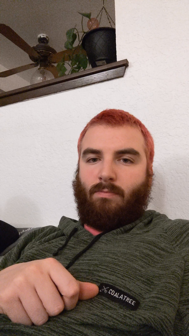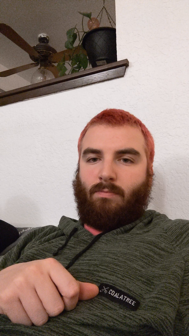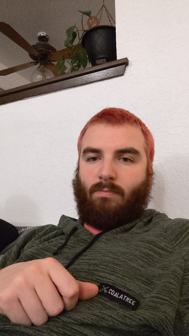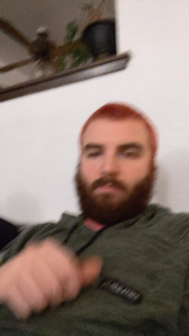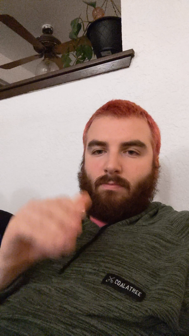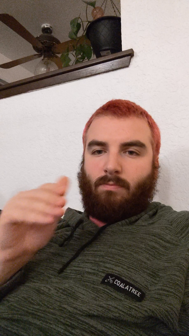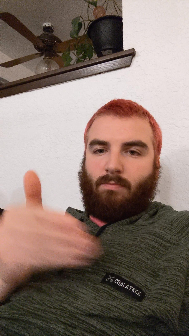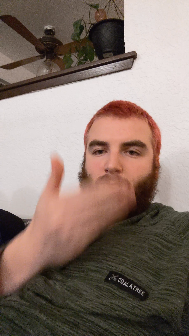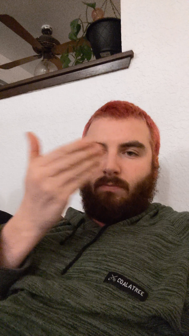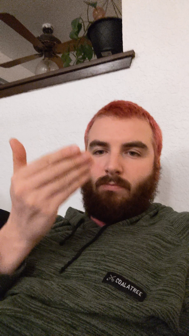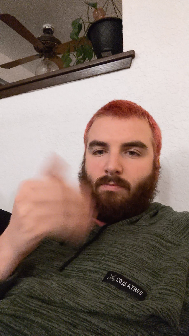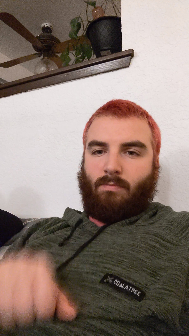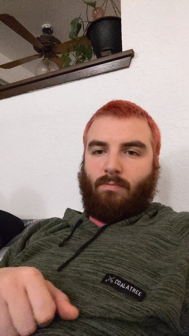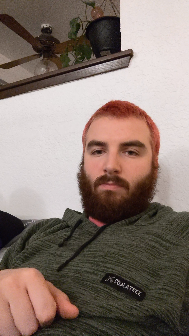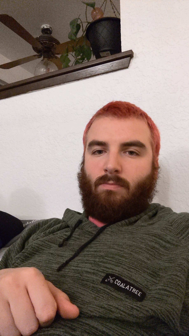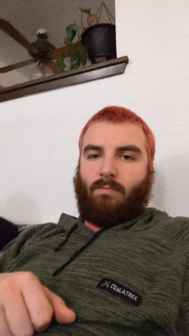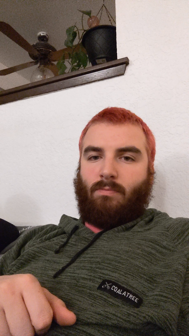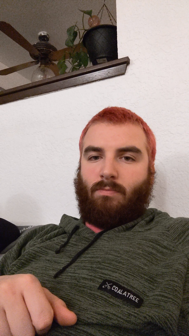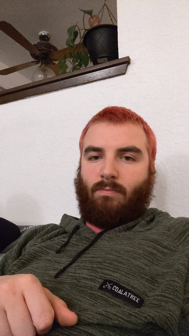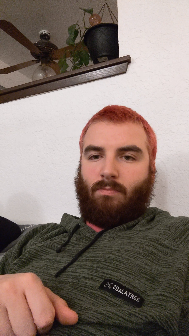new